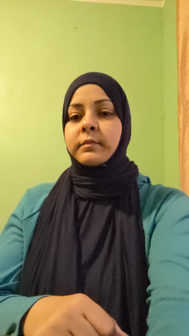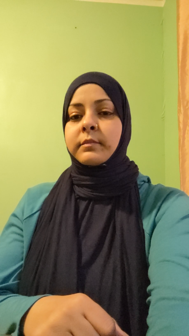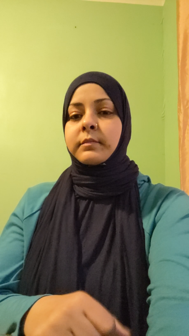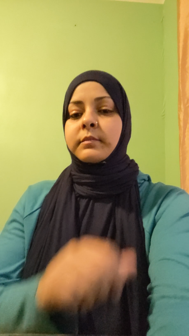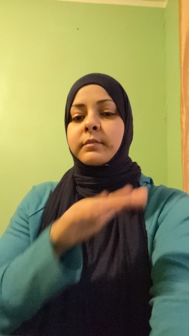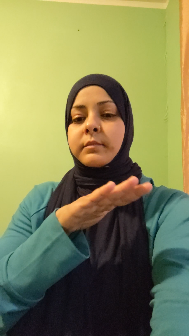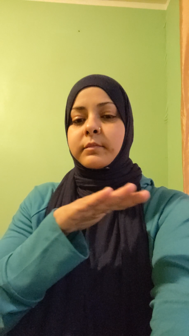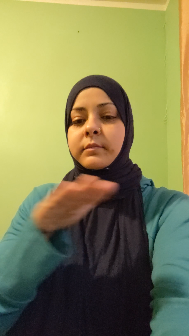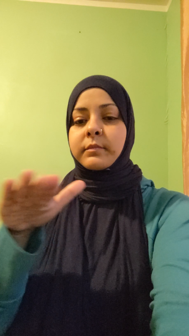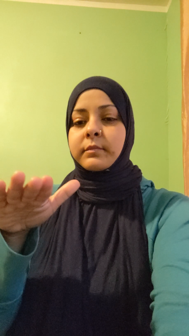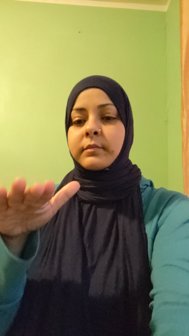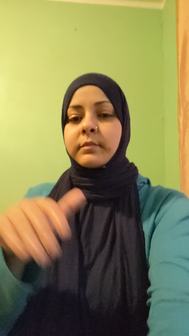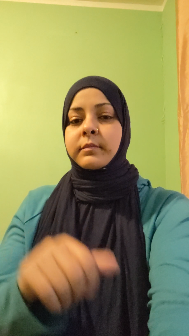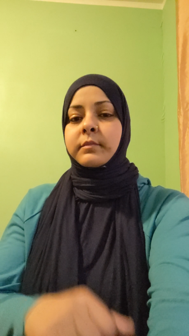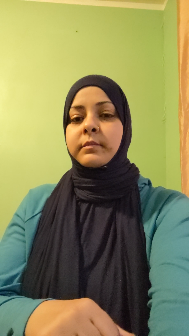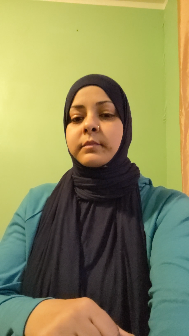nice